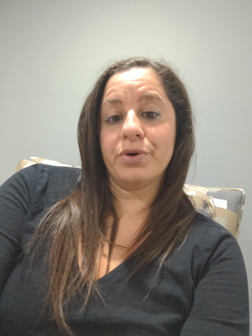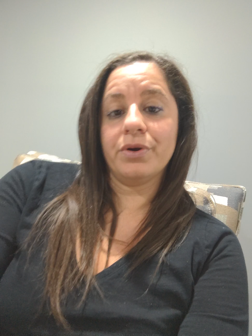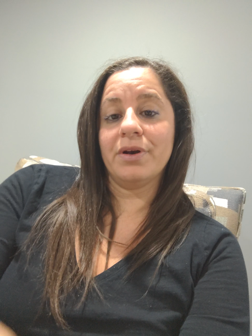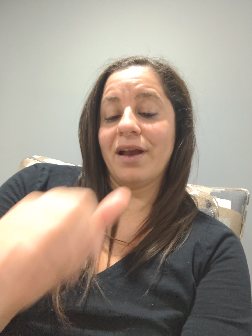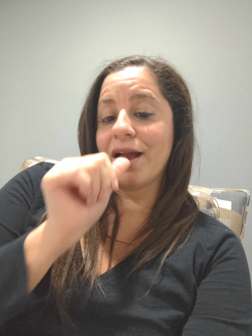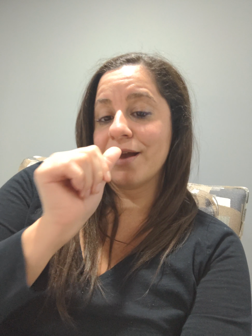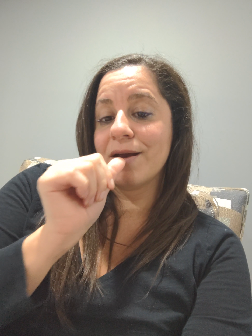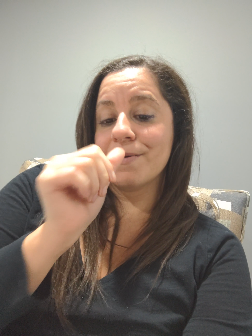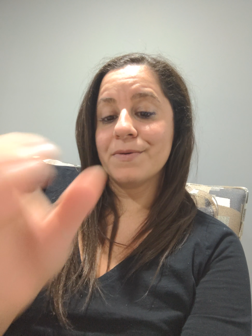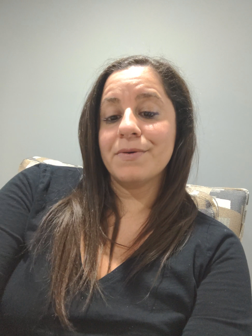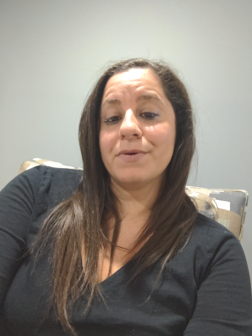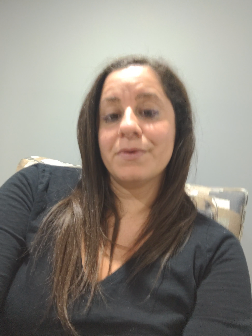nuts